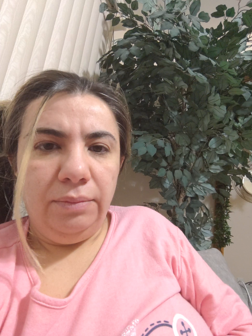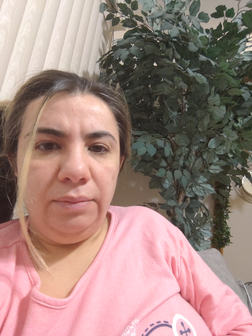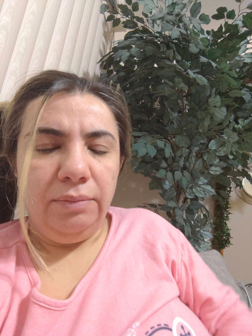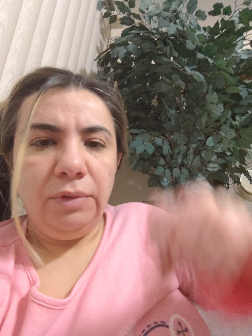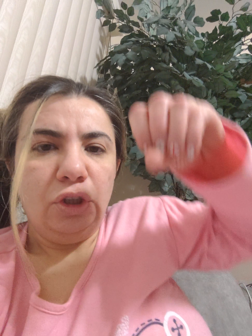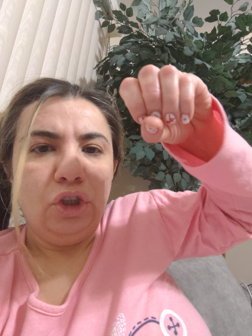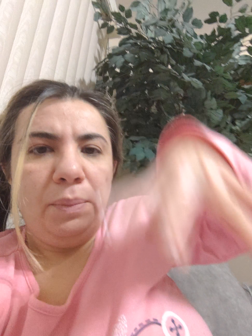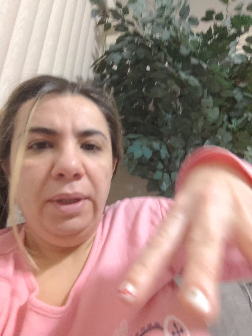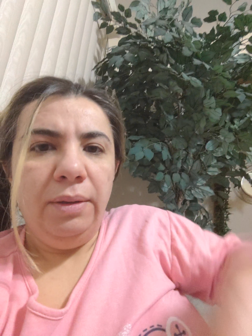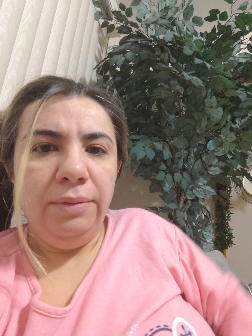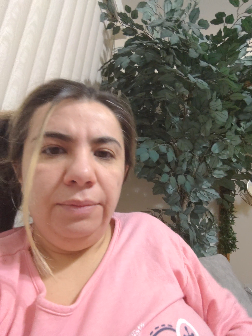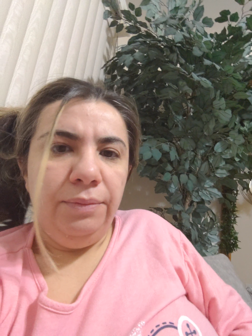drop